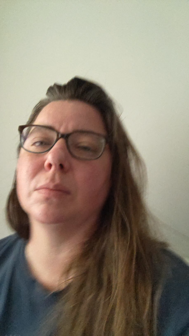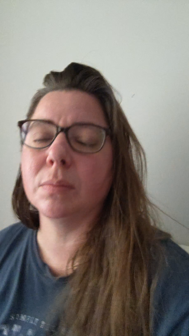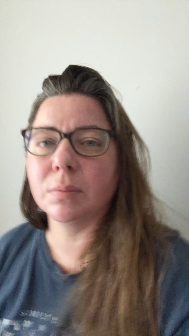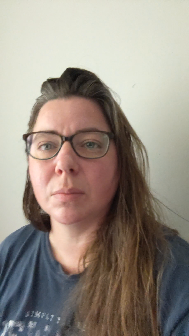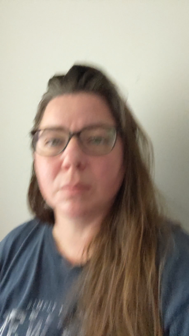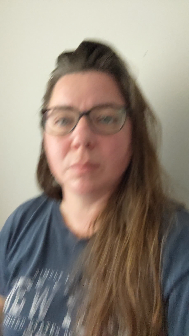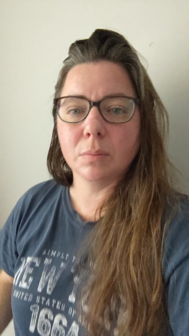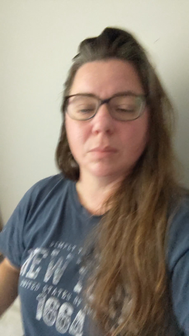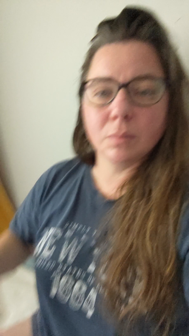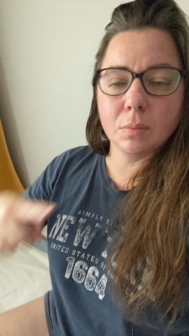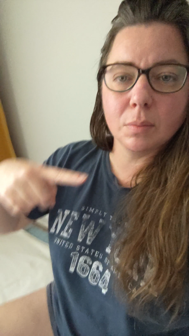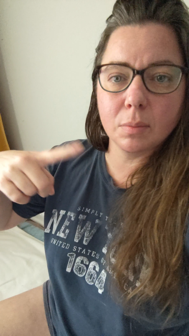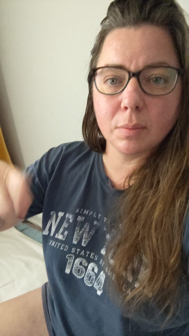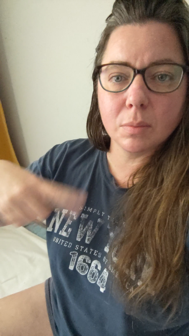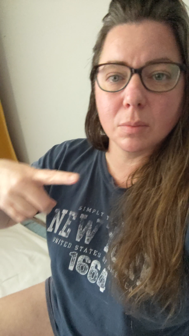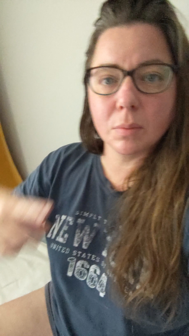about